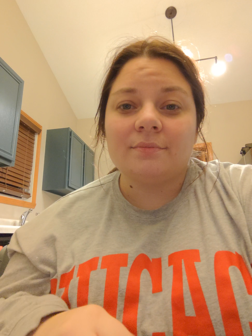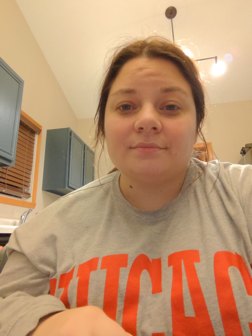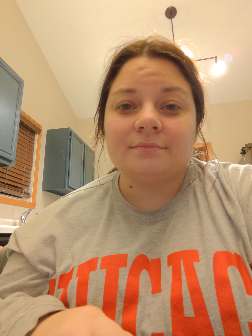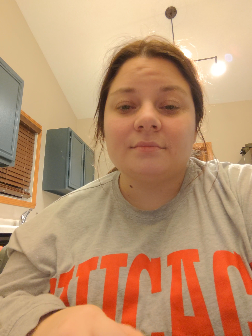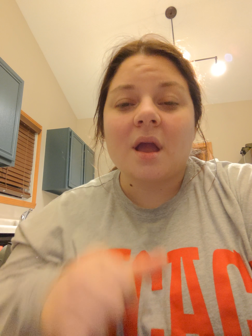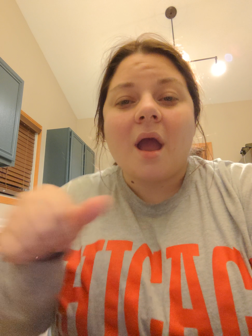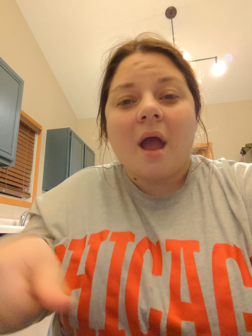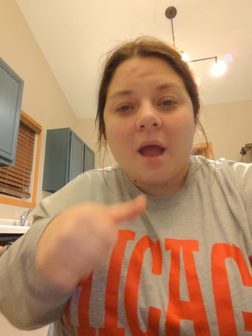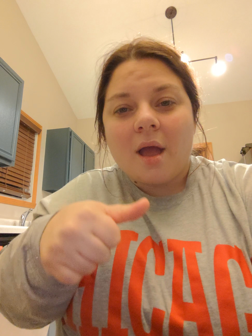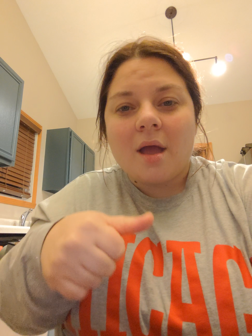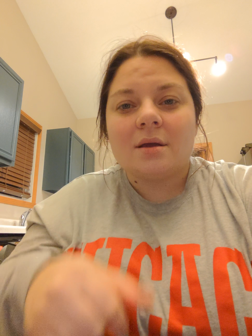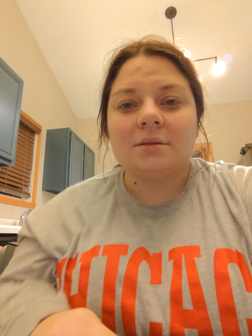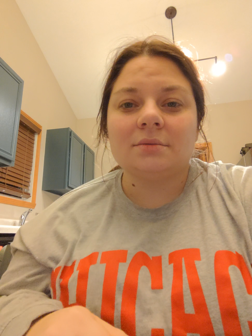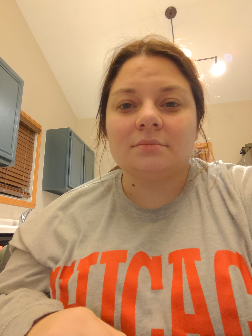hide